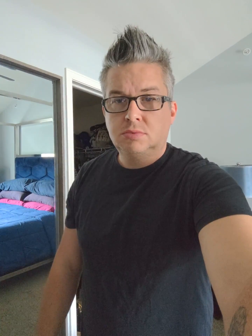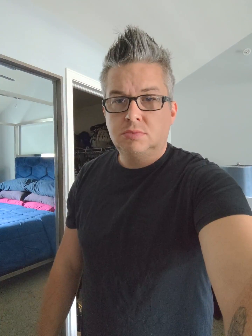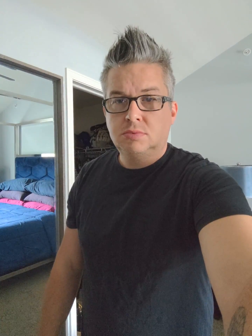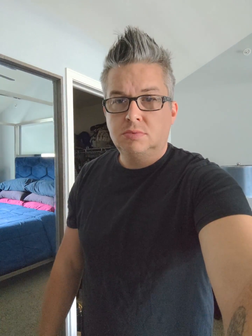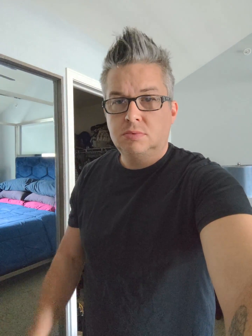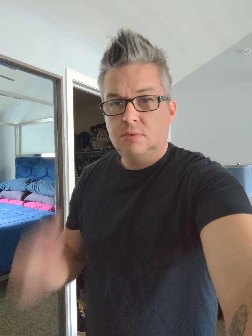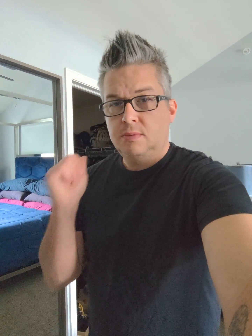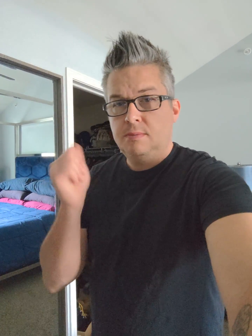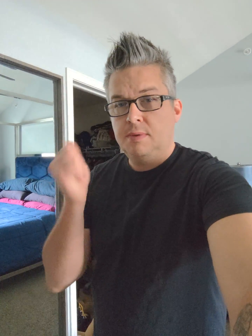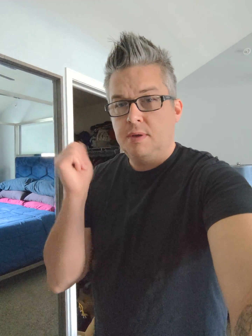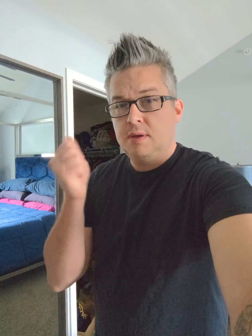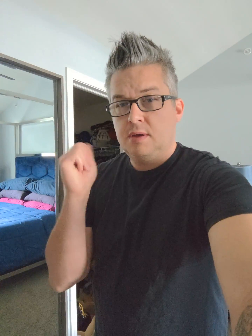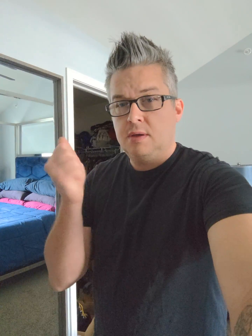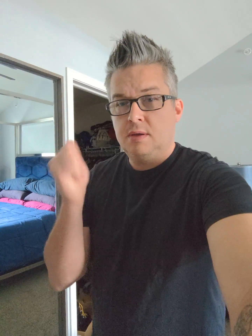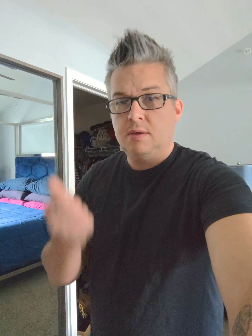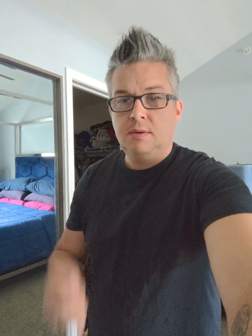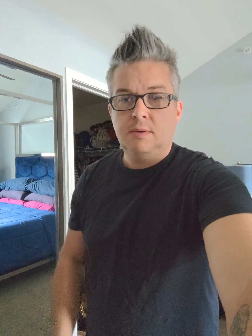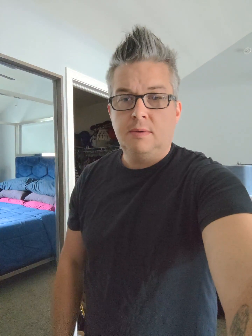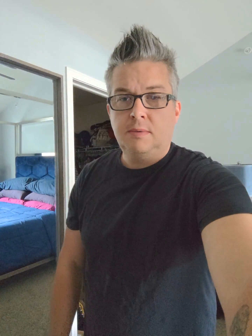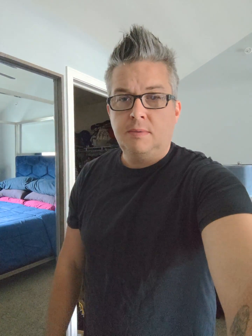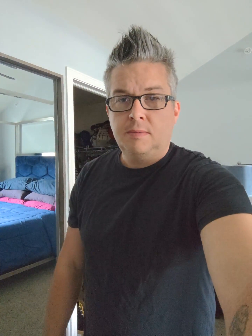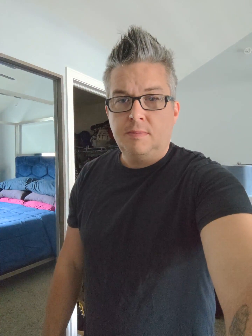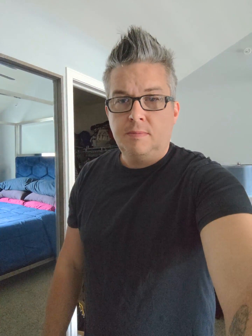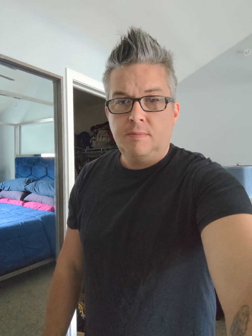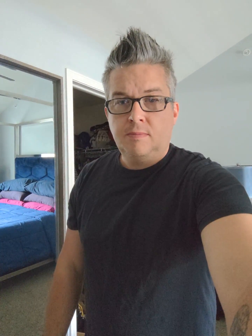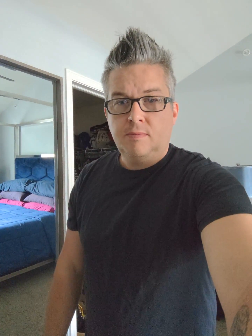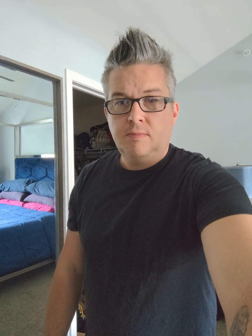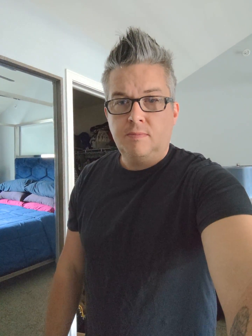bat